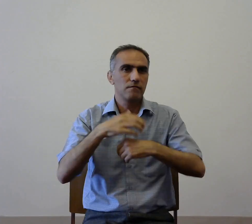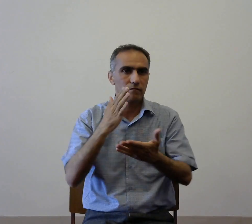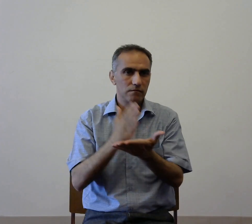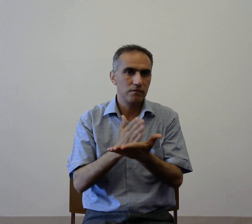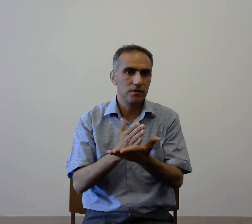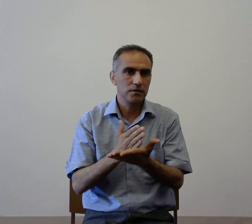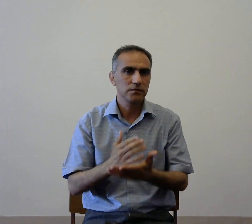var